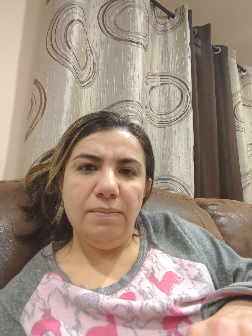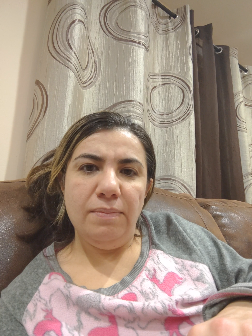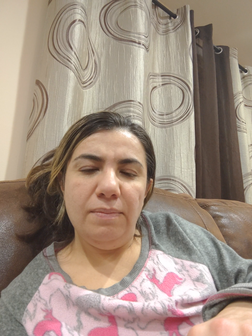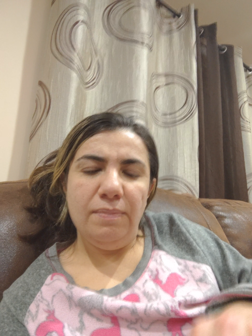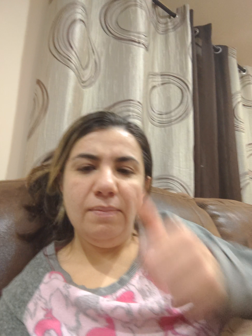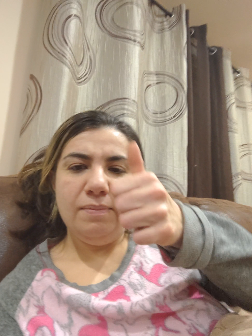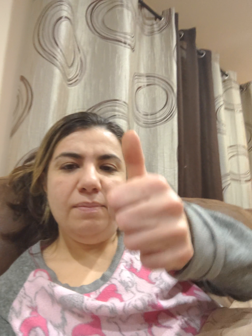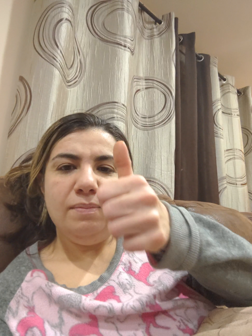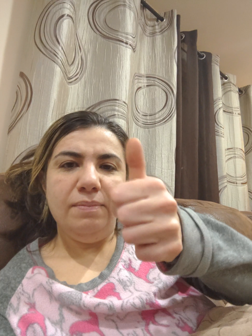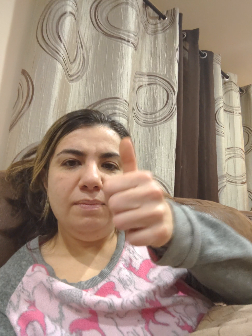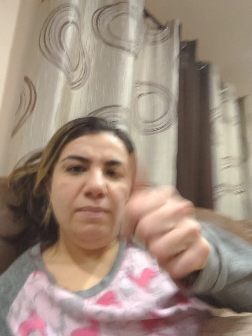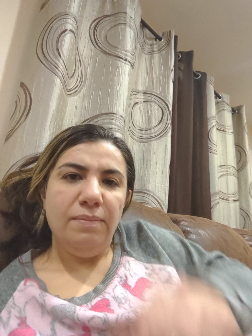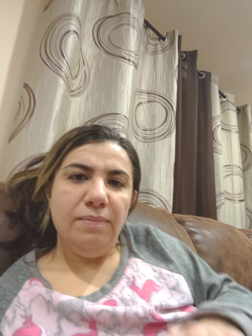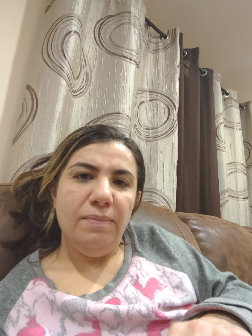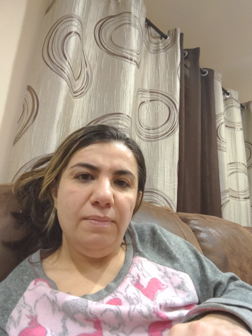yourself